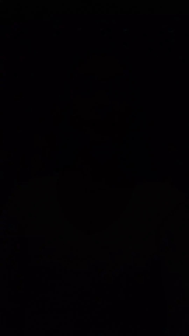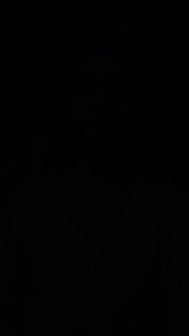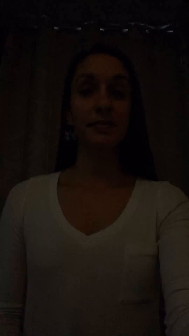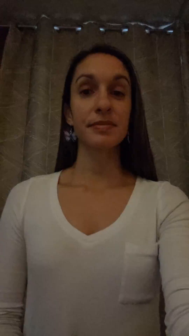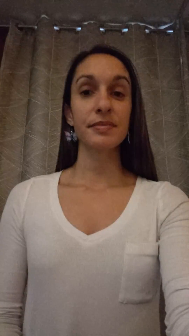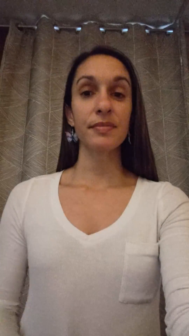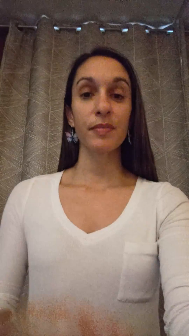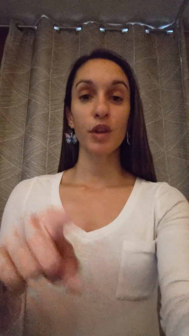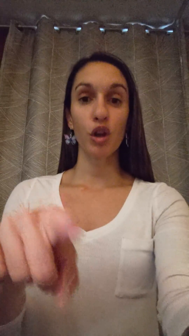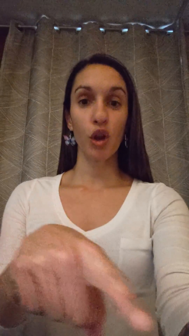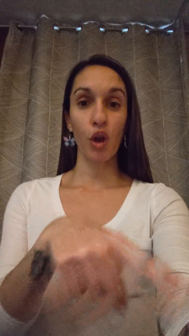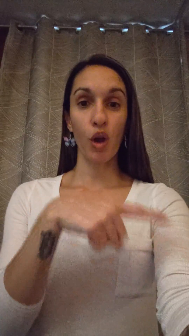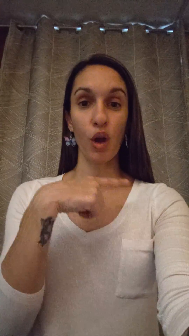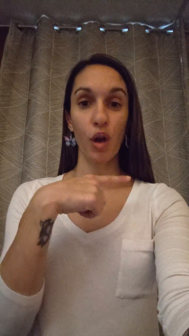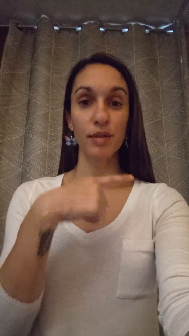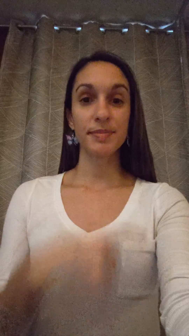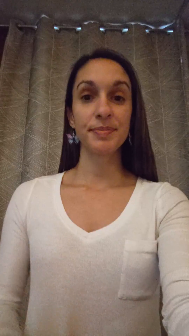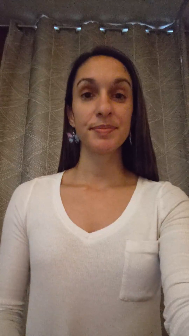long